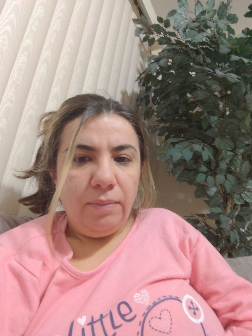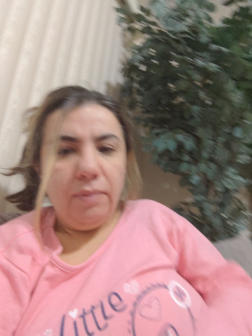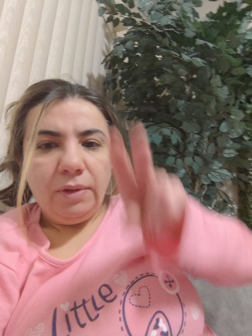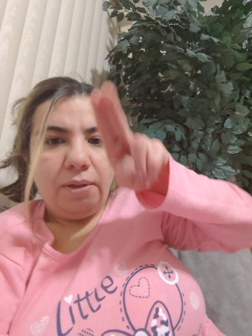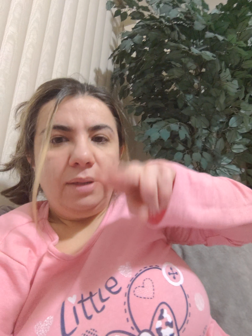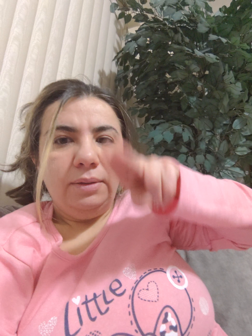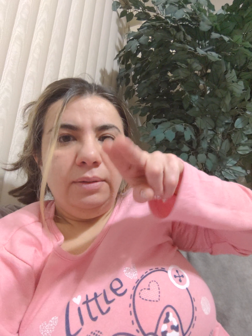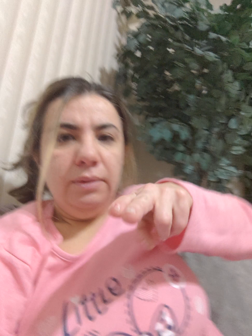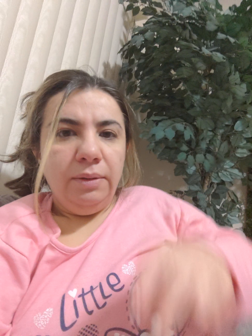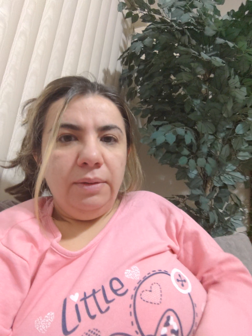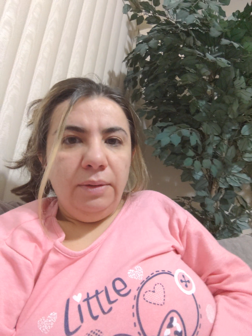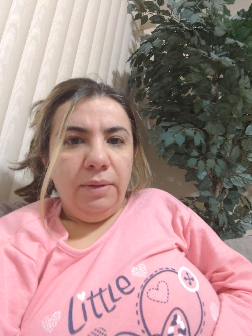chair